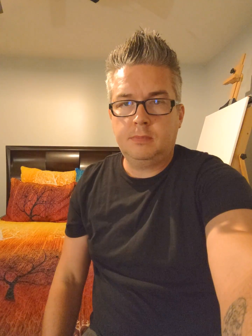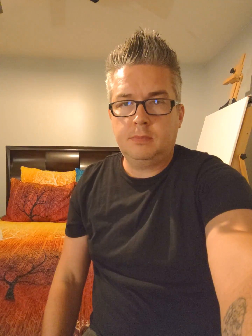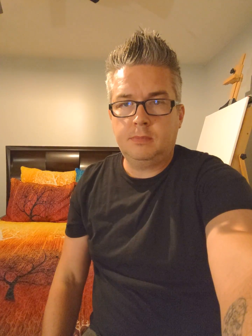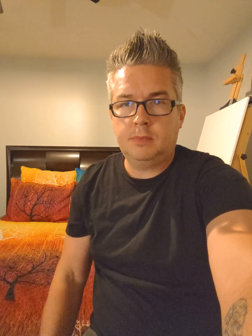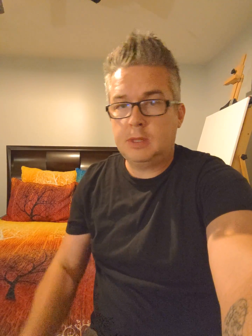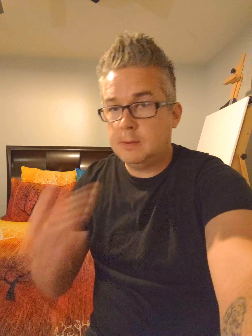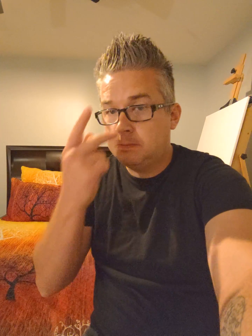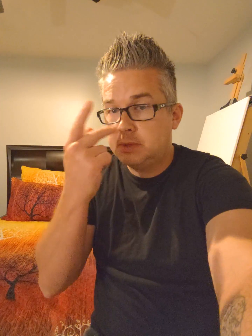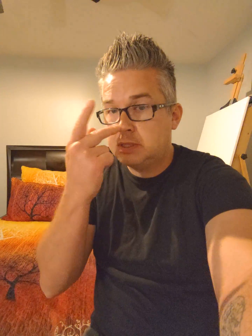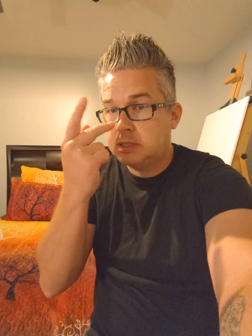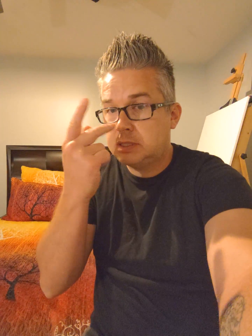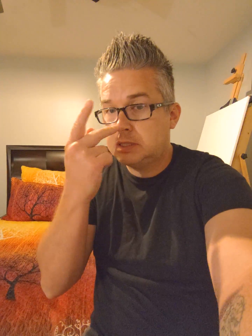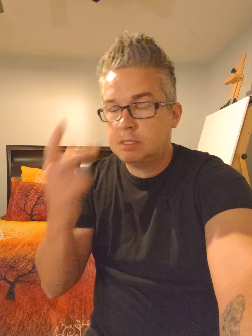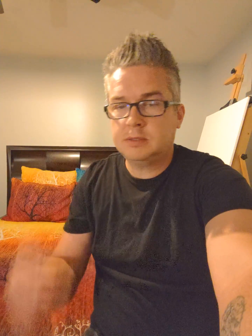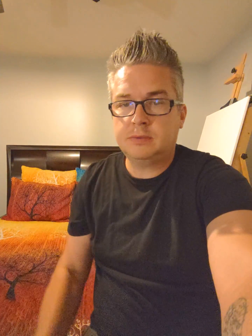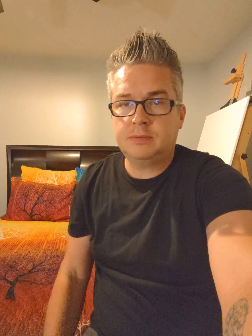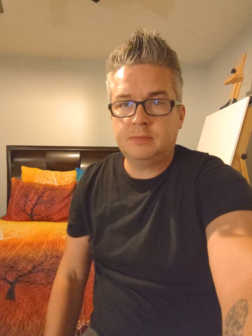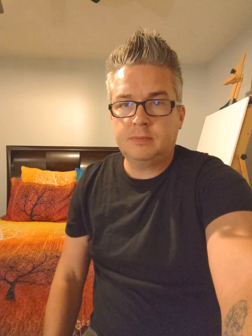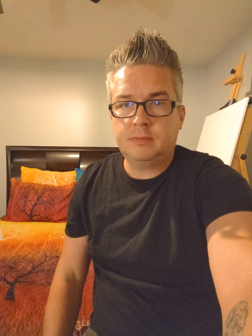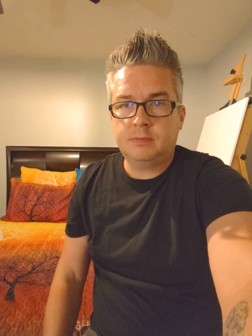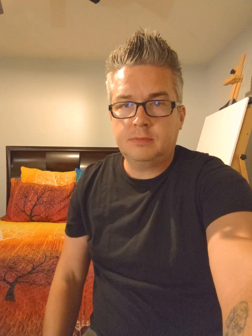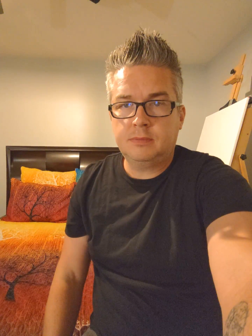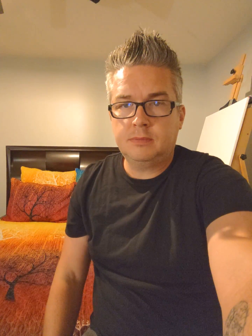penis